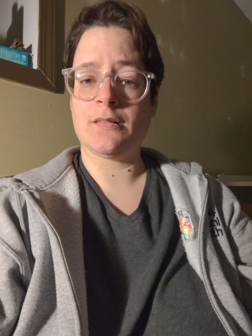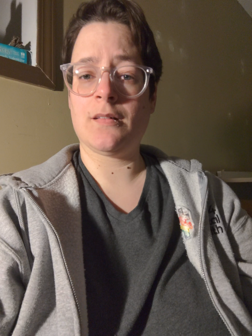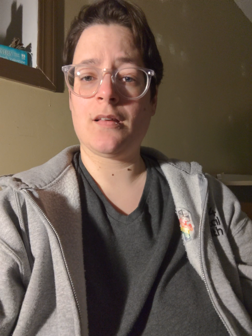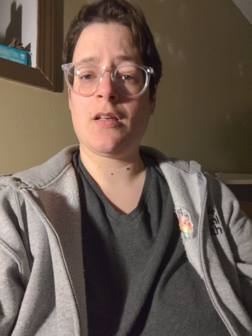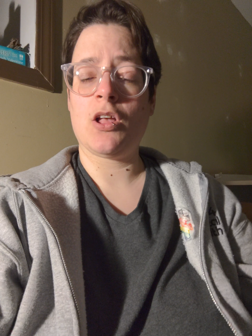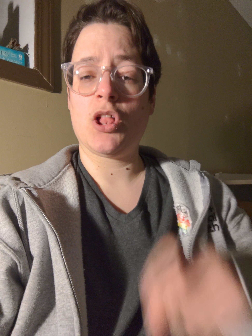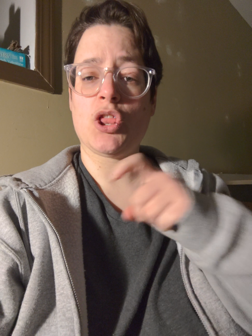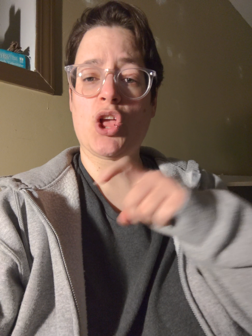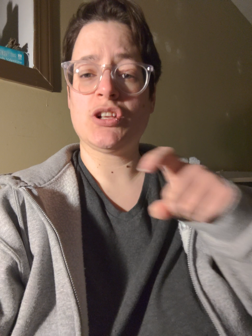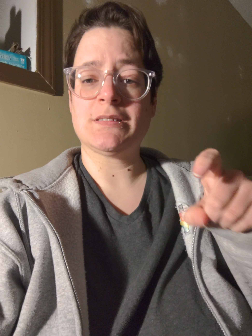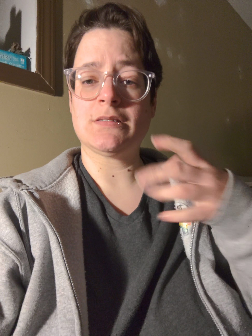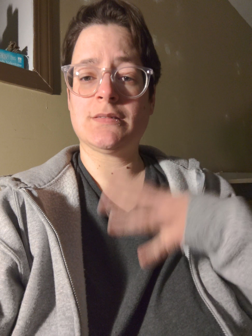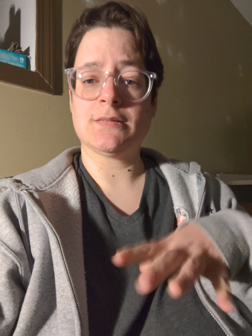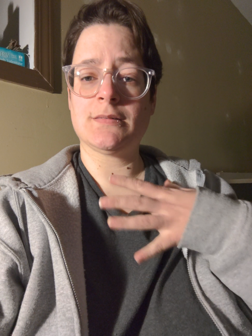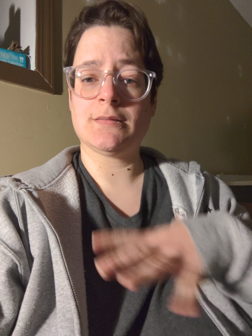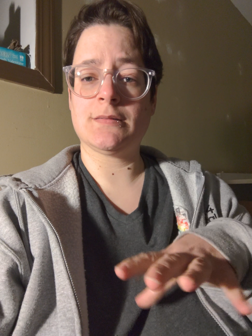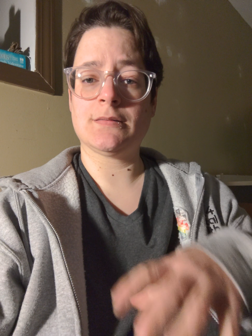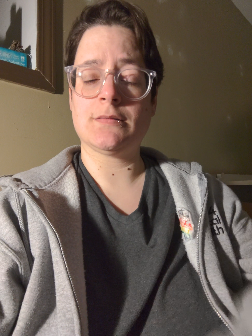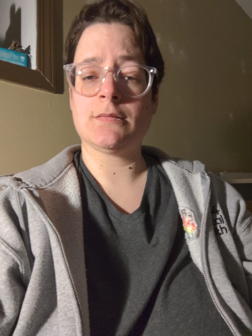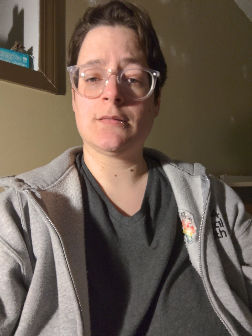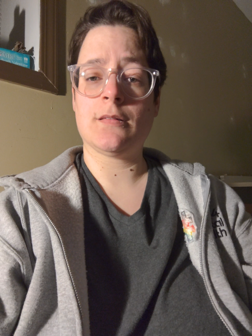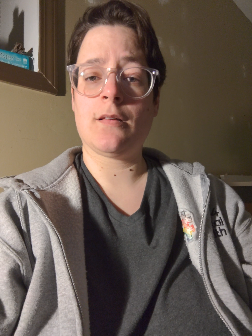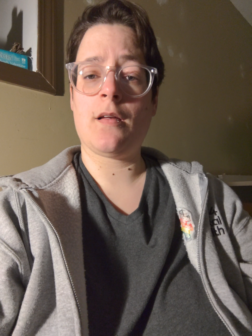closet